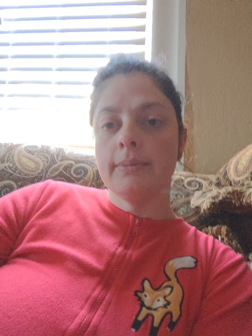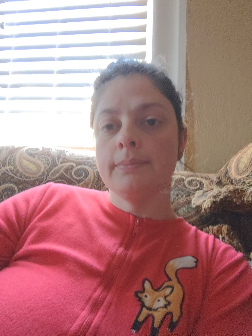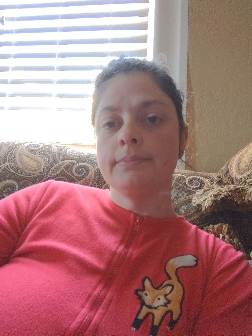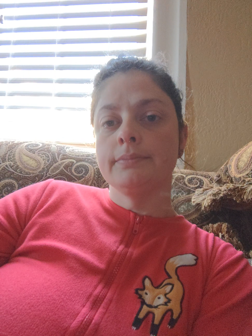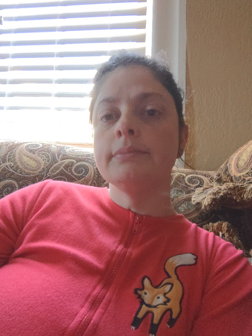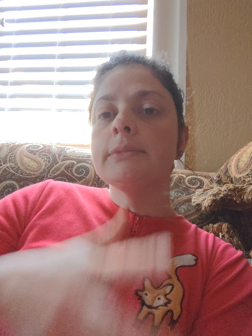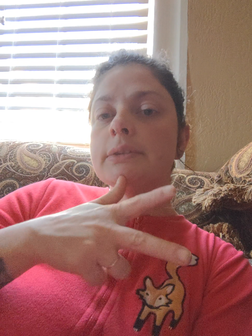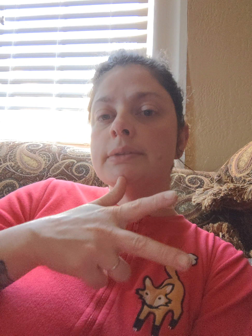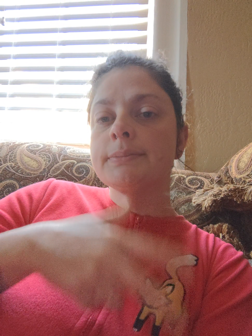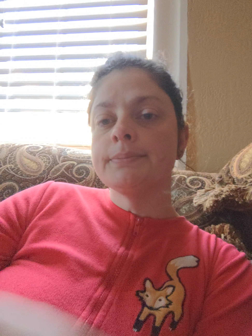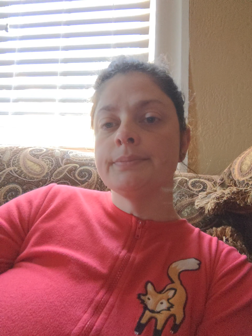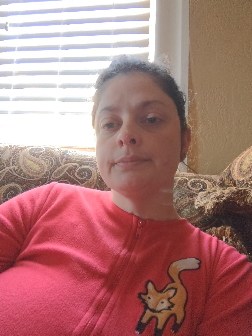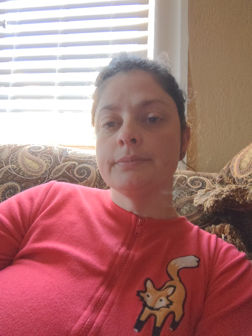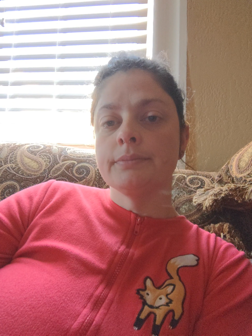hen